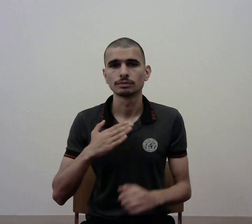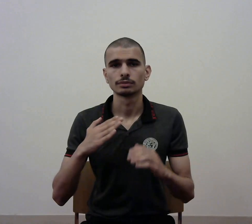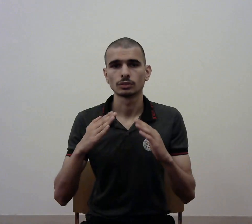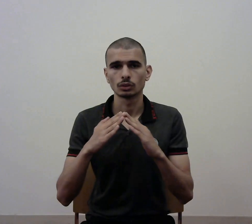ev